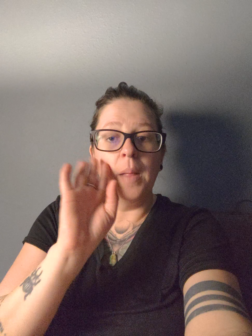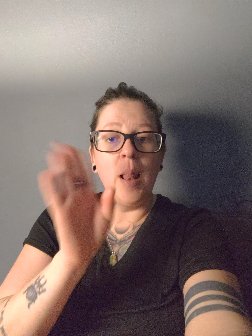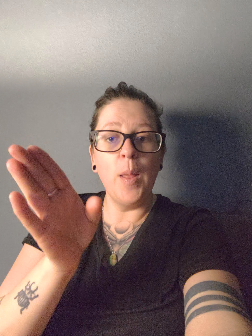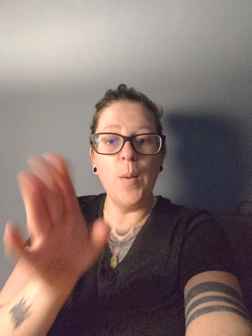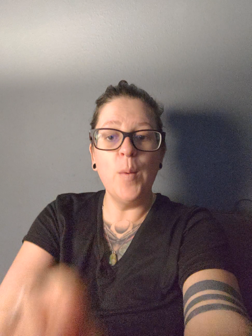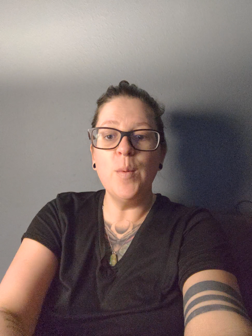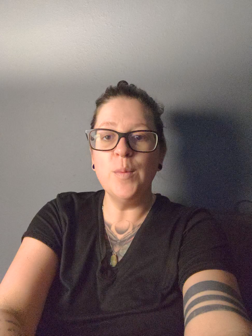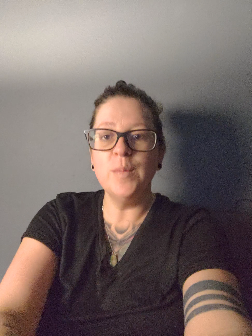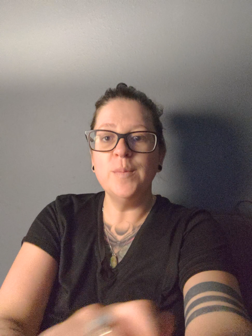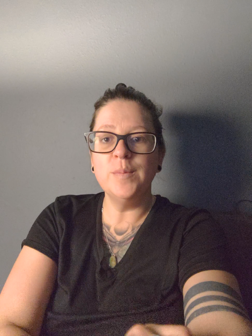hello